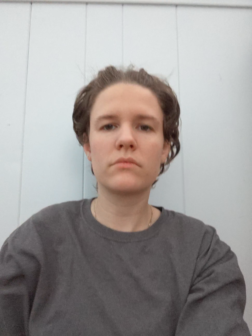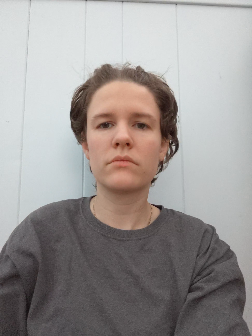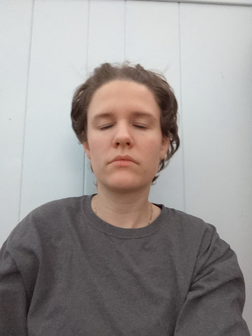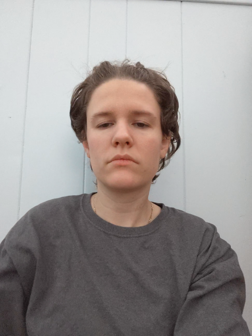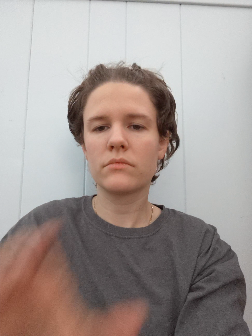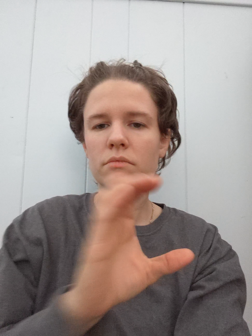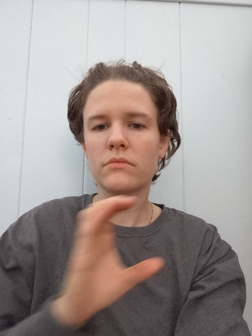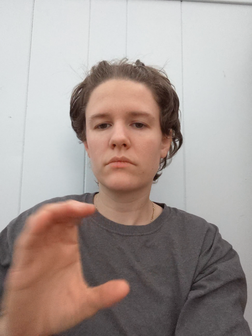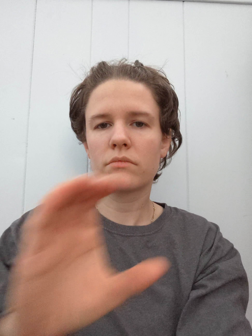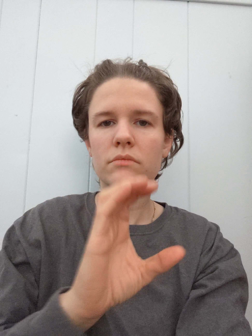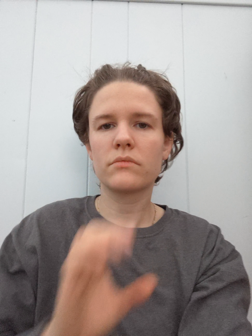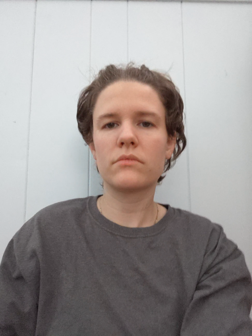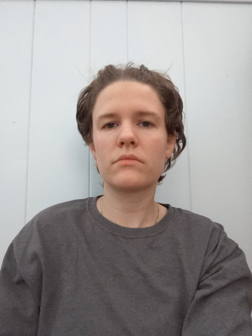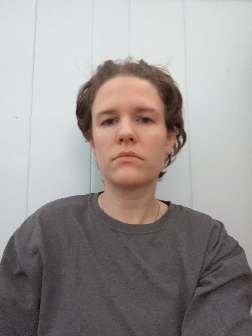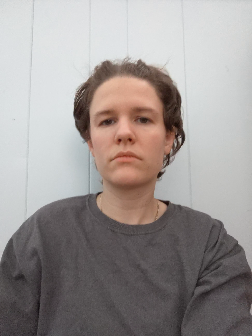chocolate